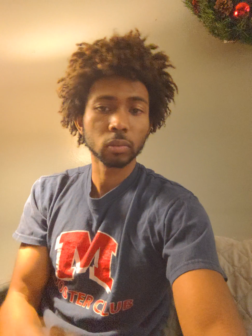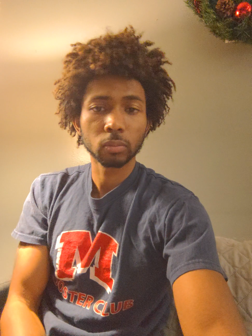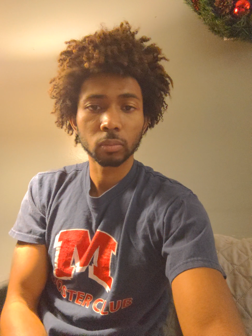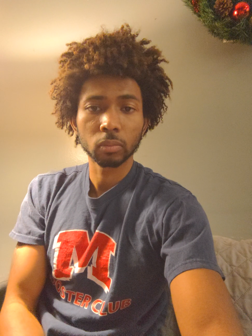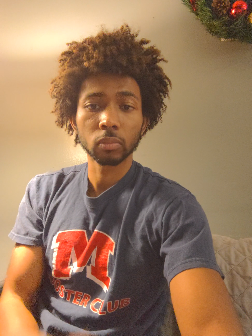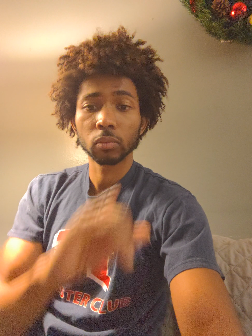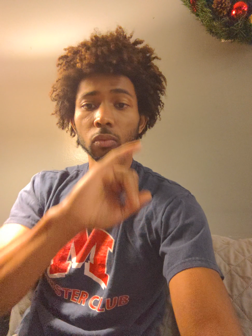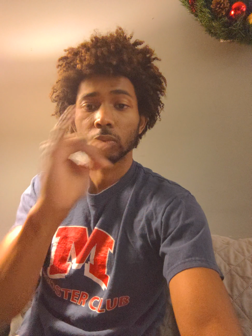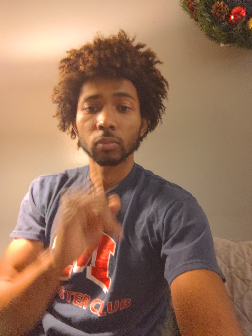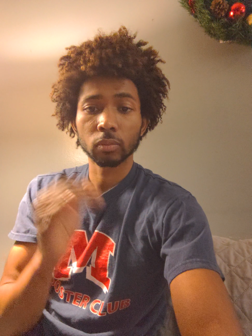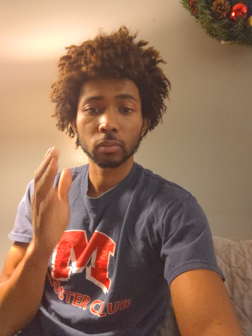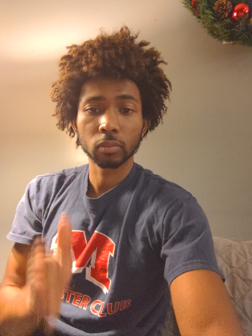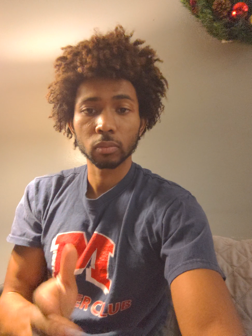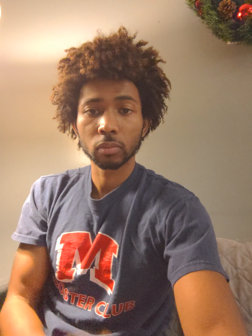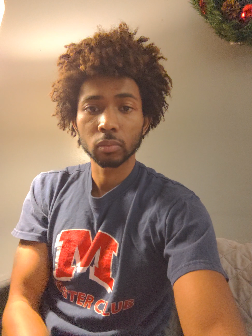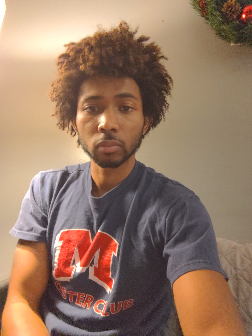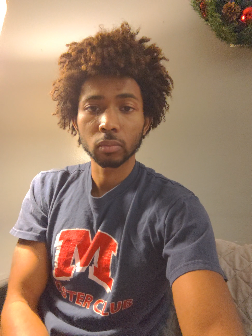drawer